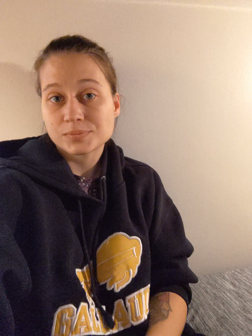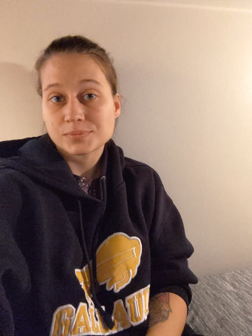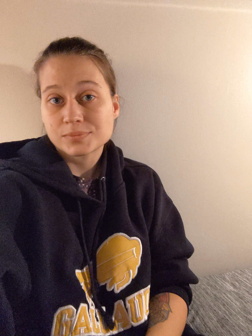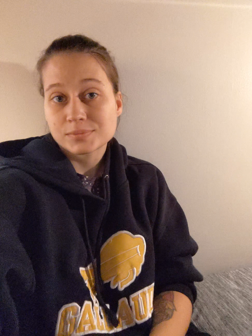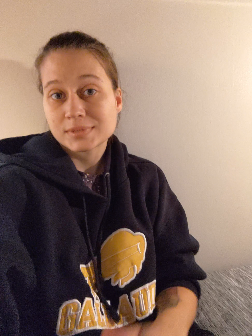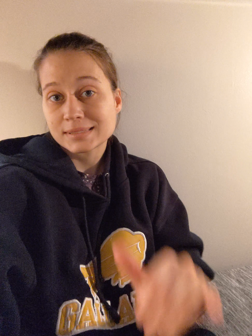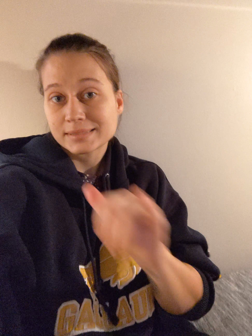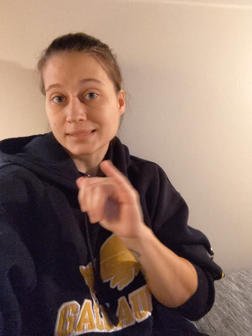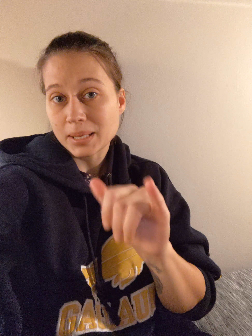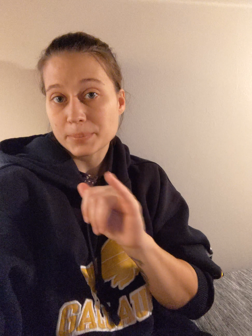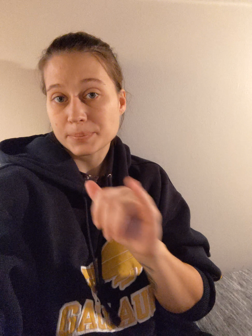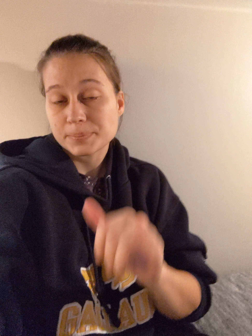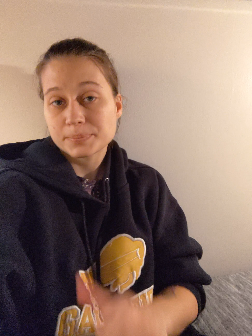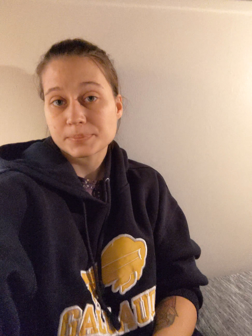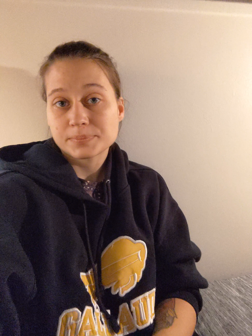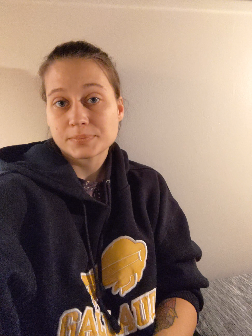same